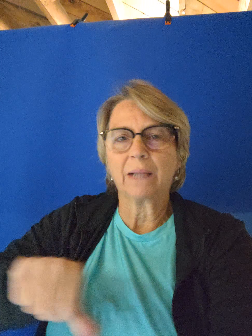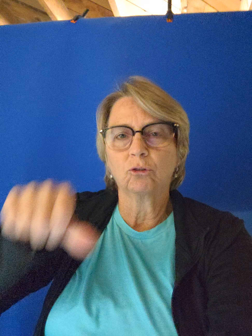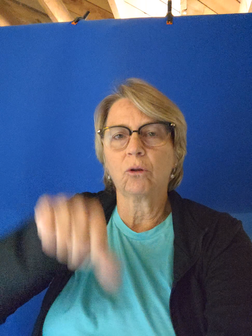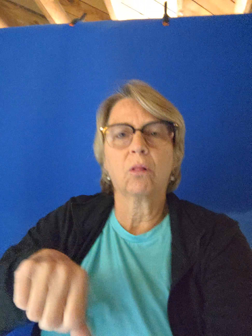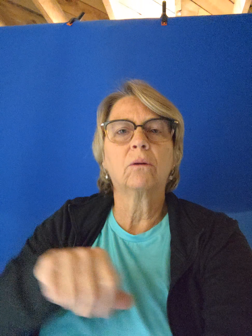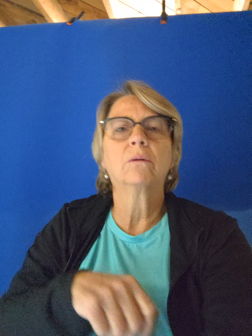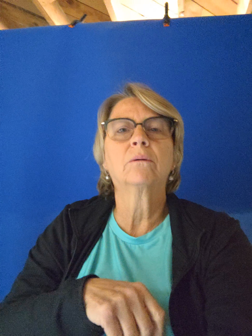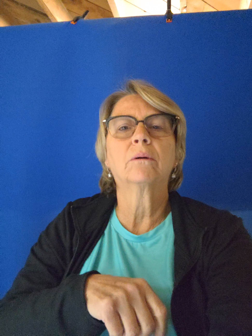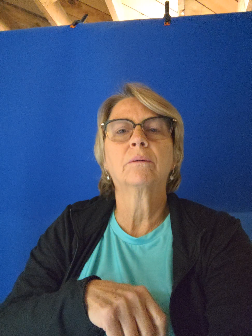puzzle